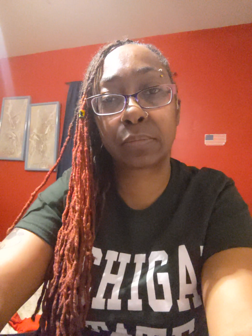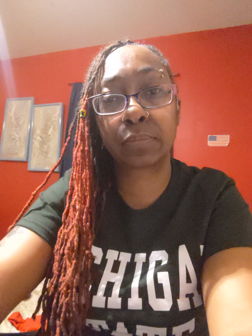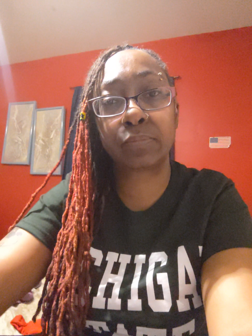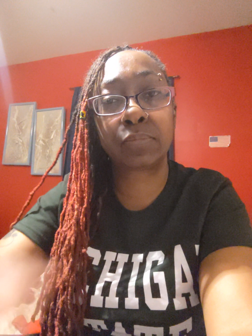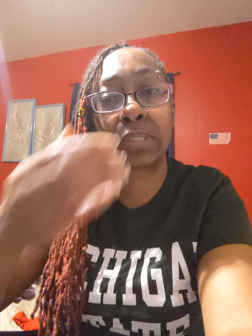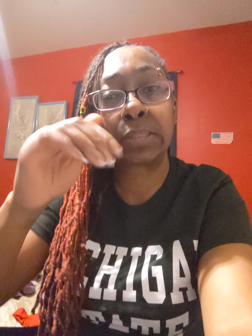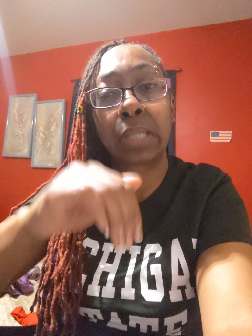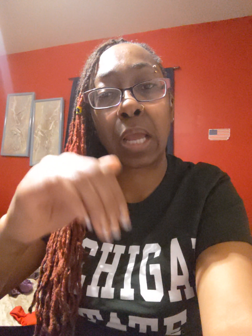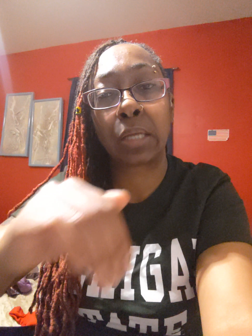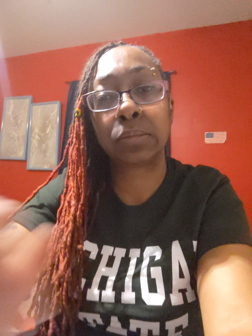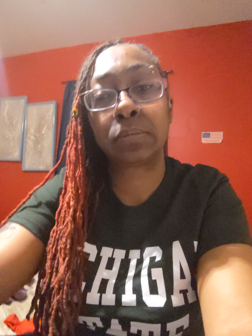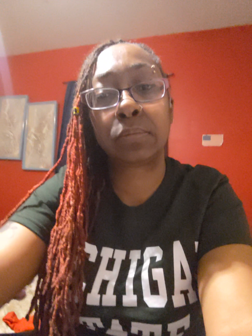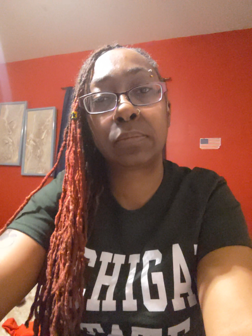night